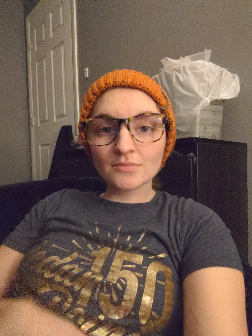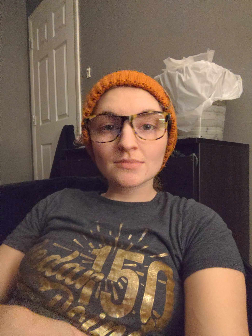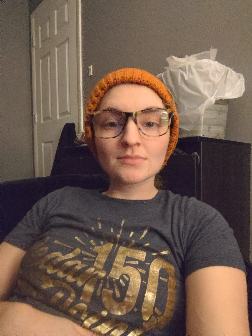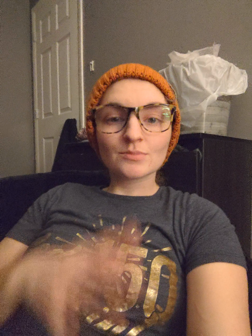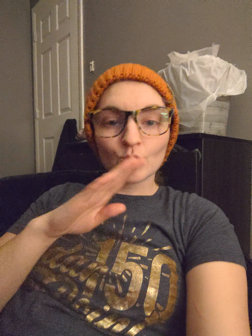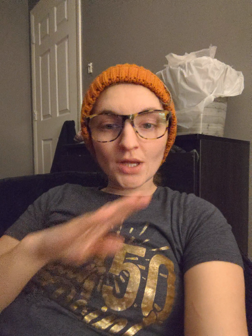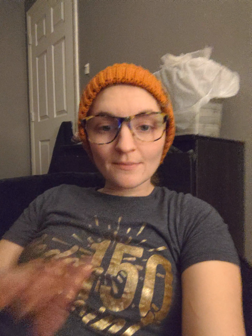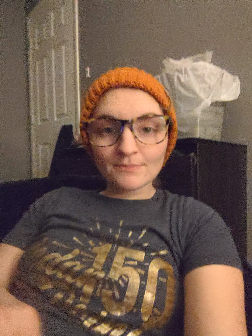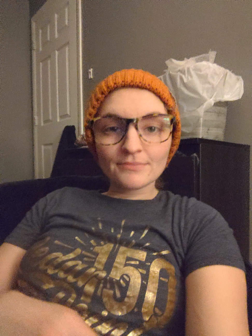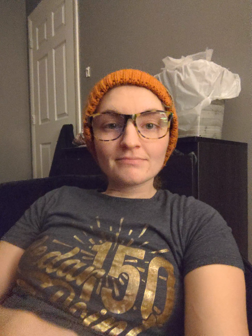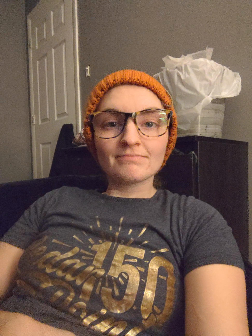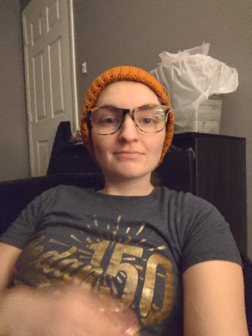quiet